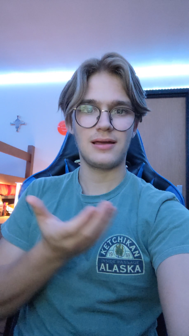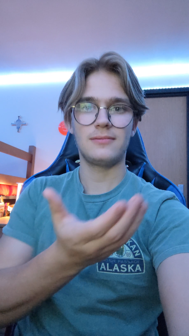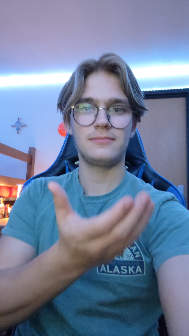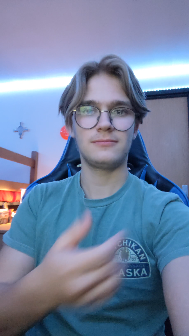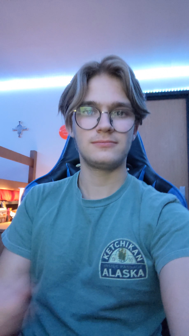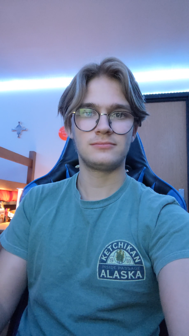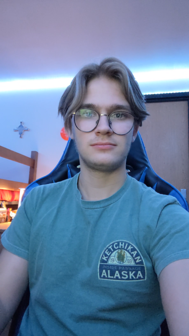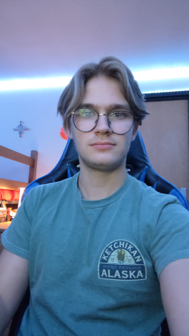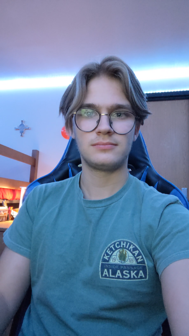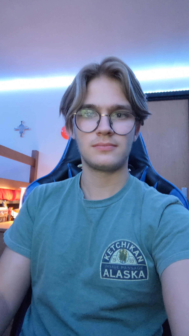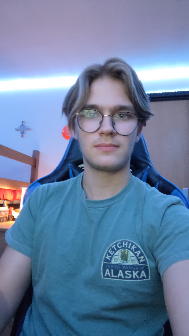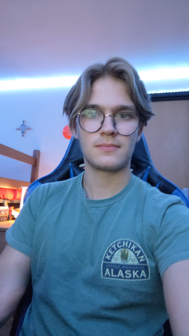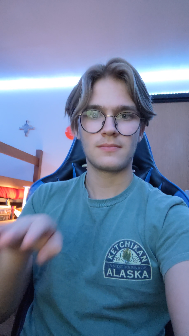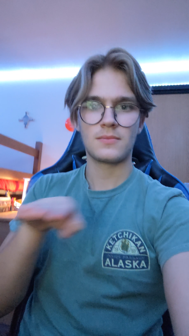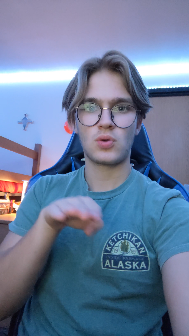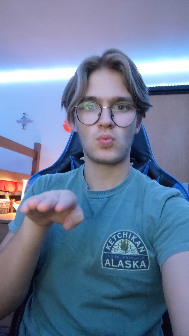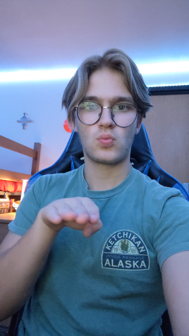boots